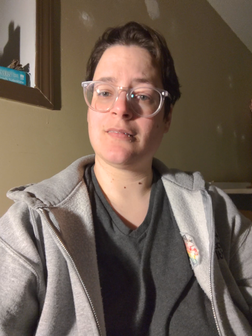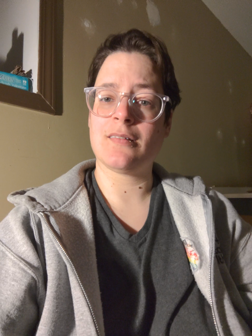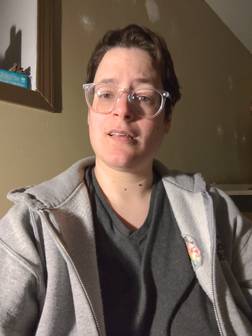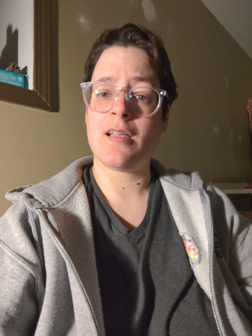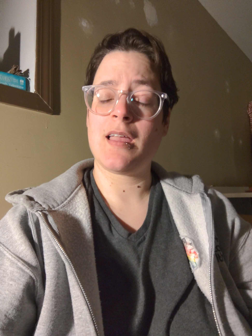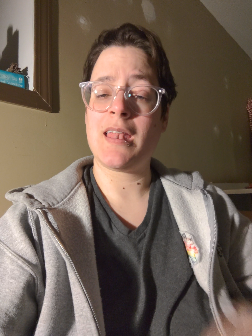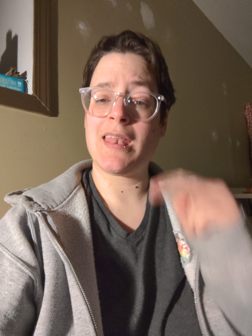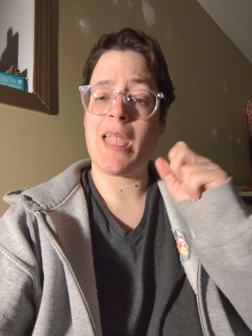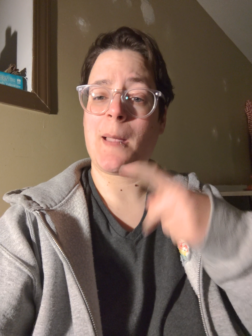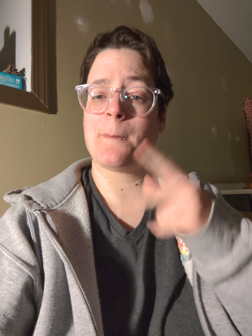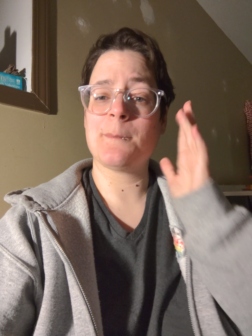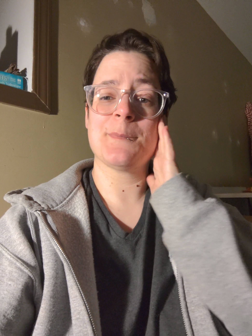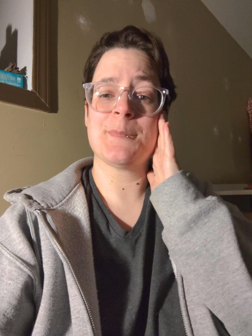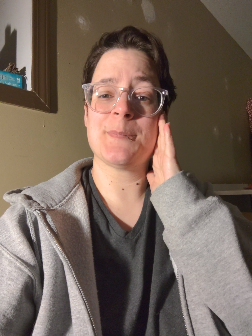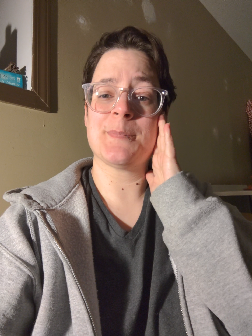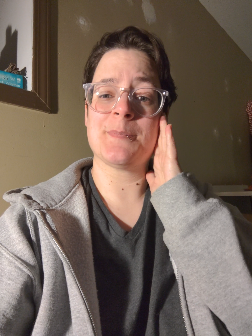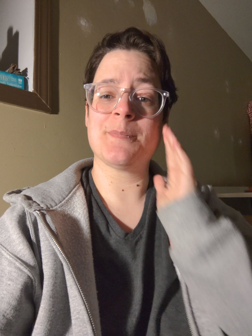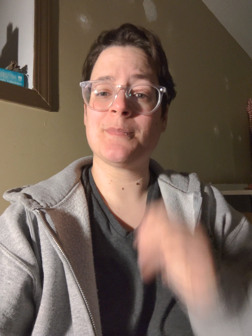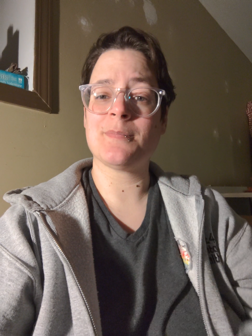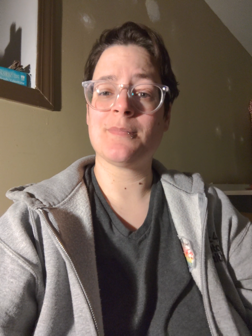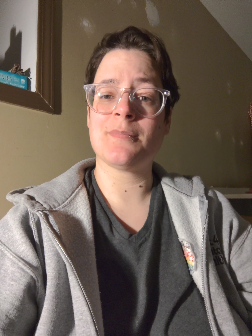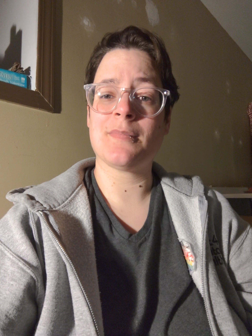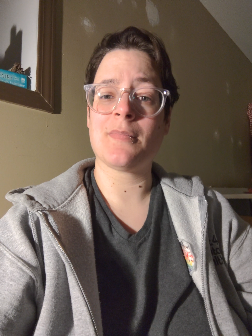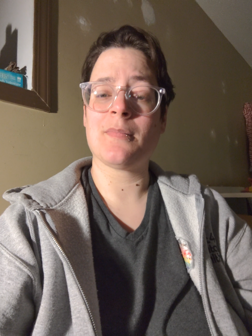nap